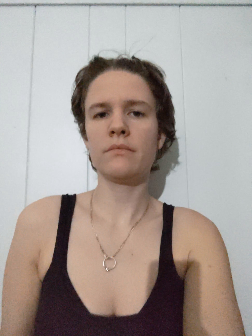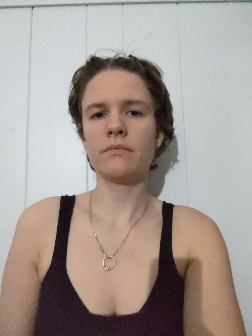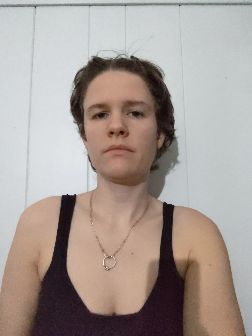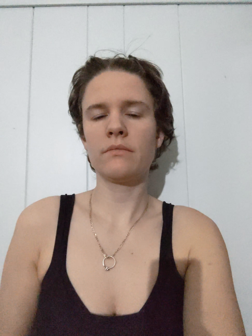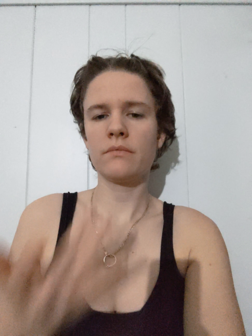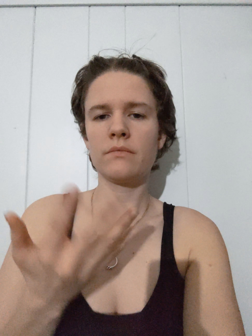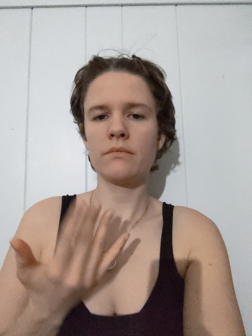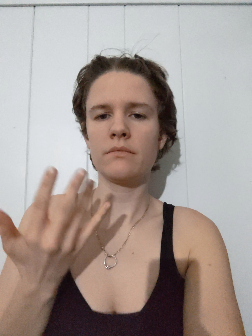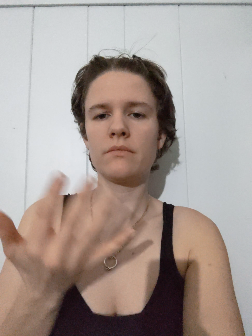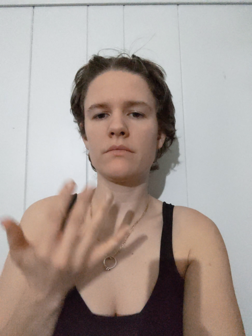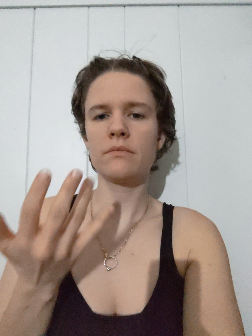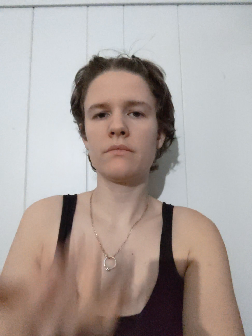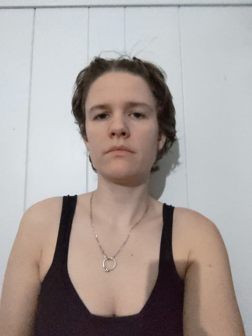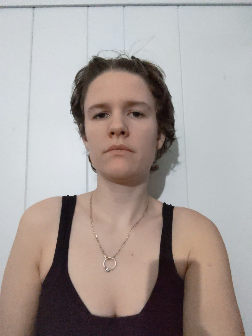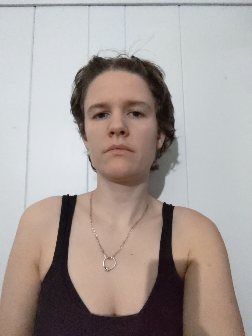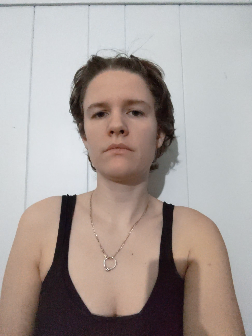wait